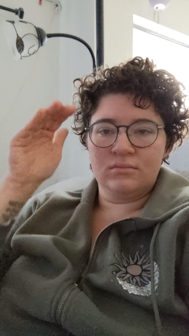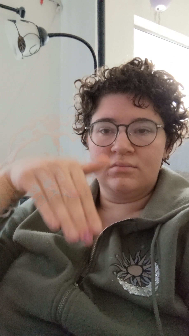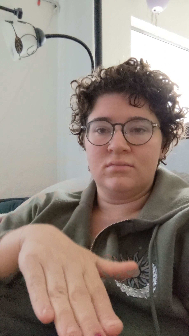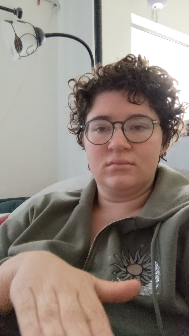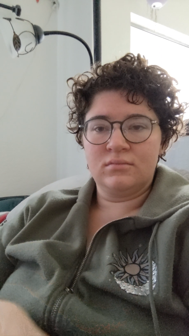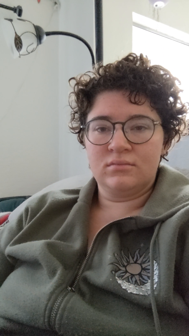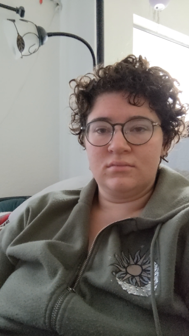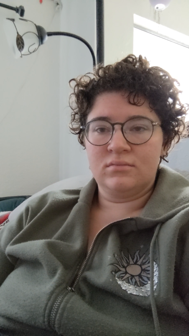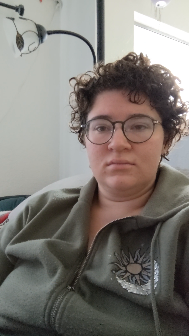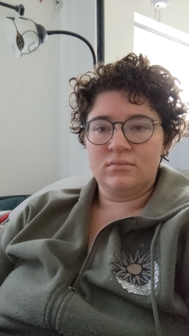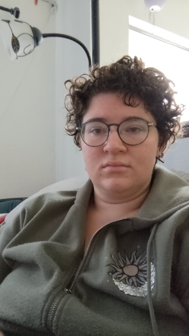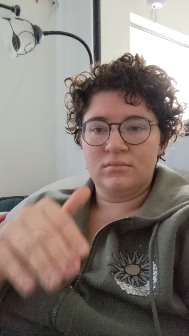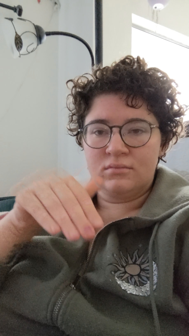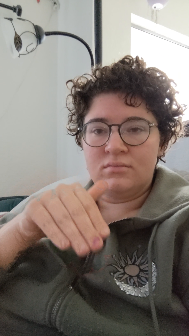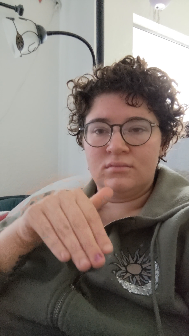doctor